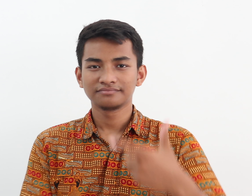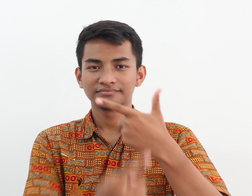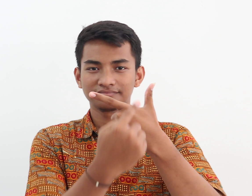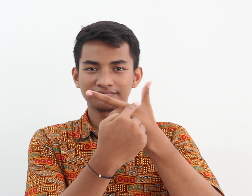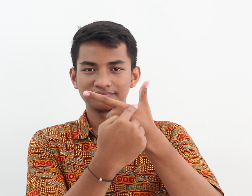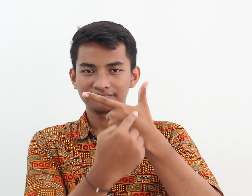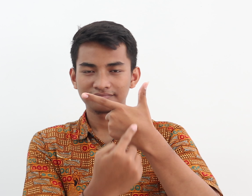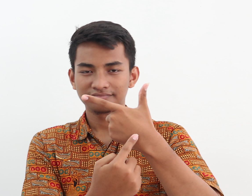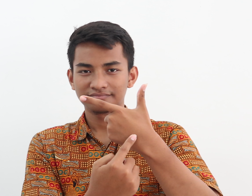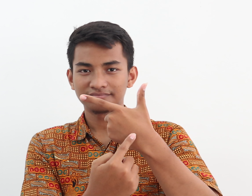Y